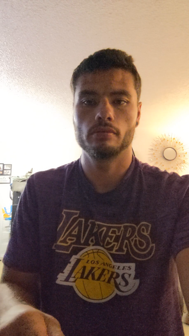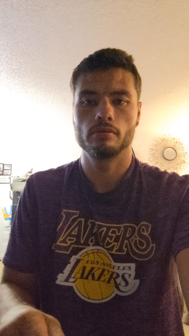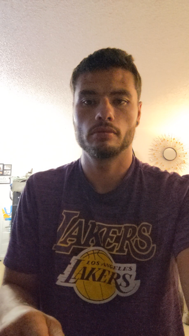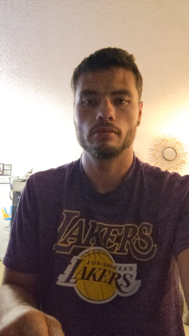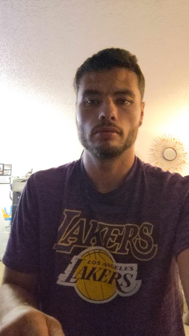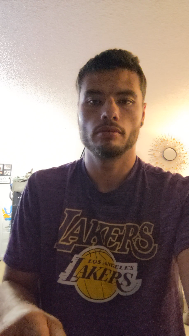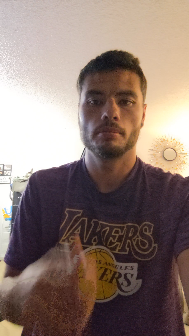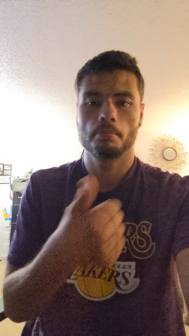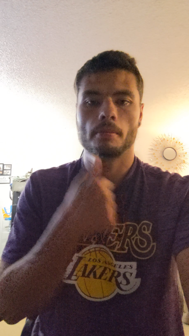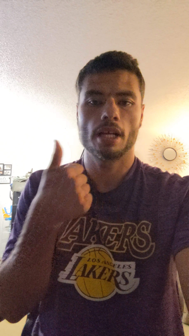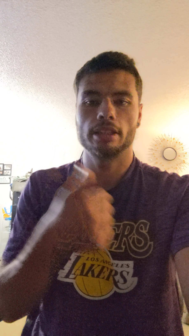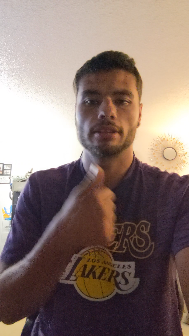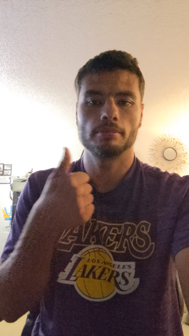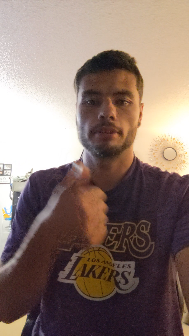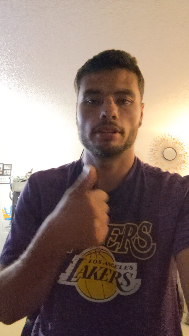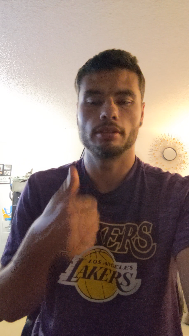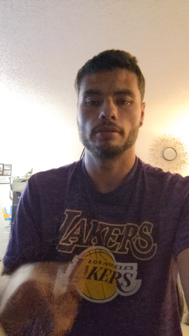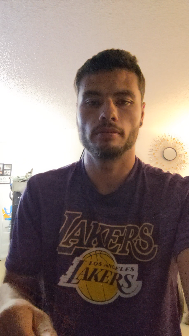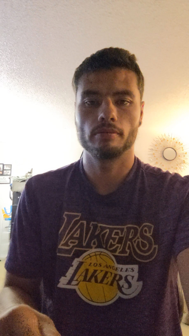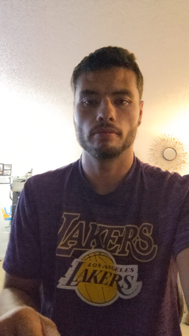basement